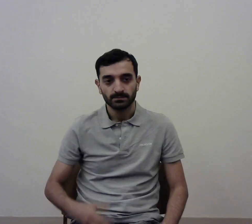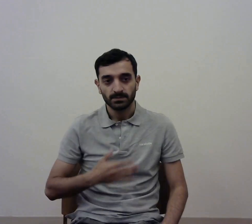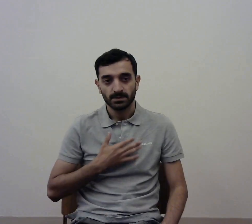mən